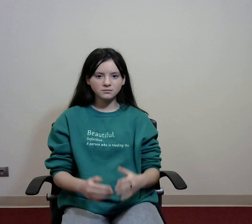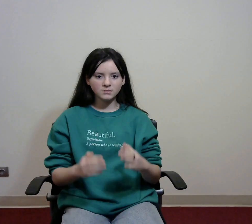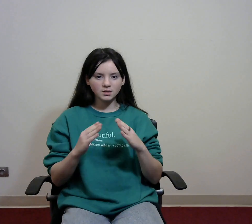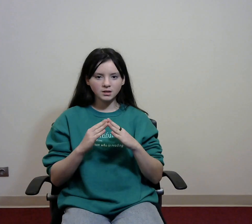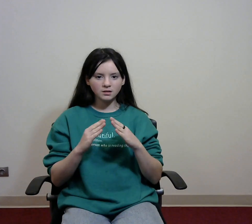ev